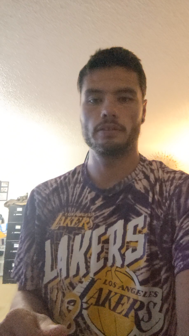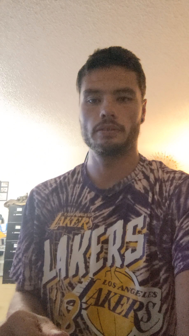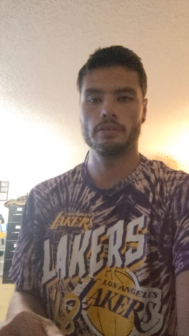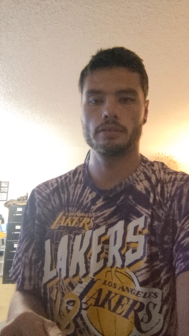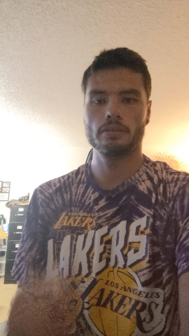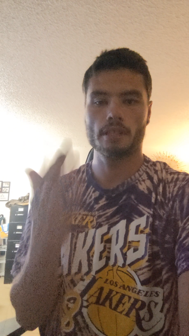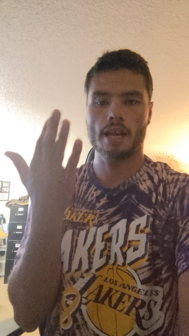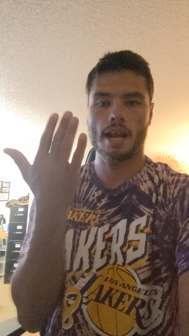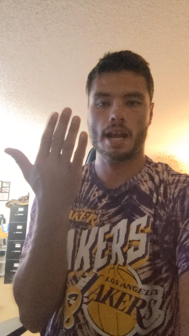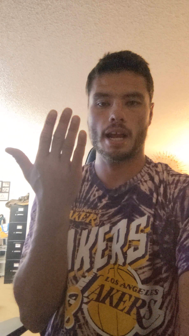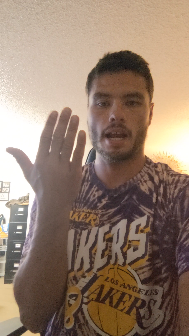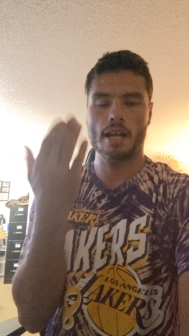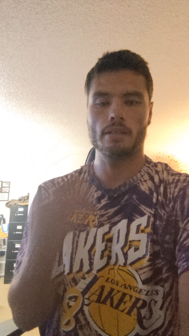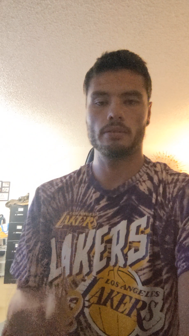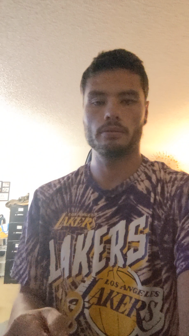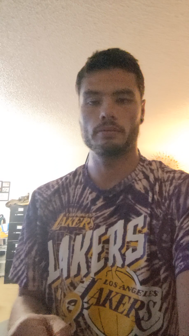hand